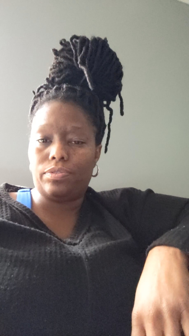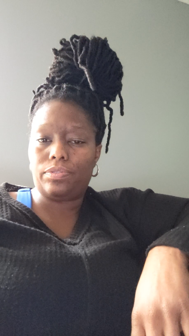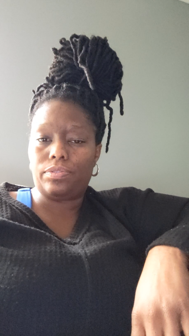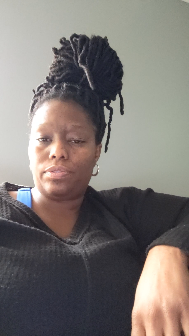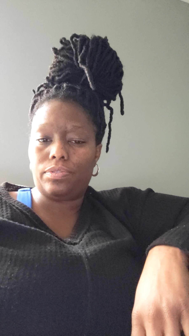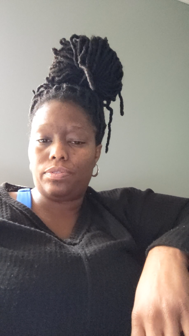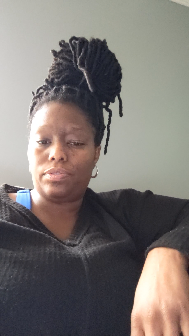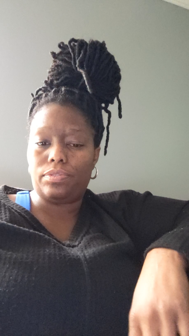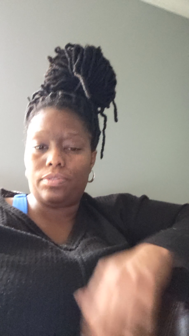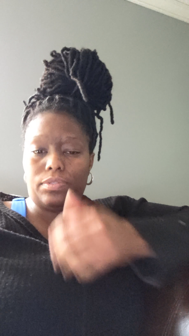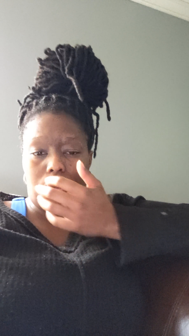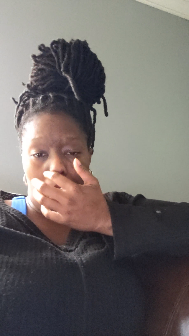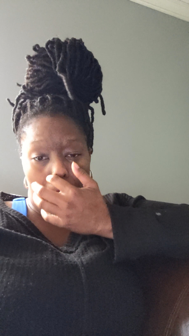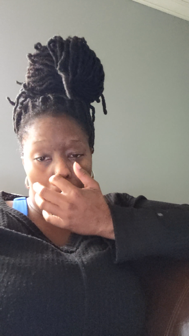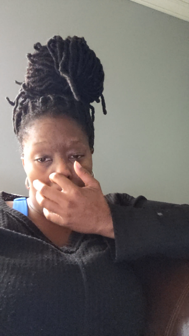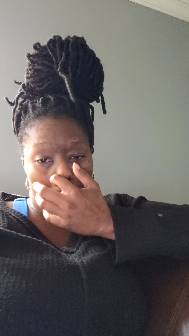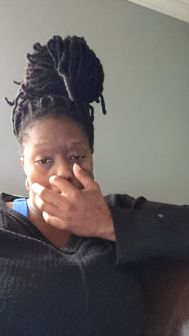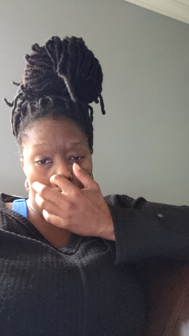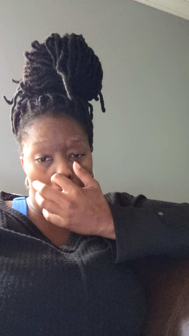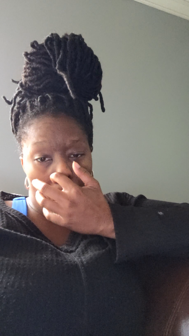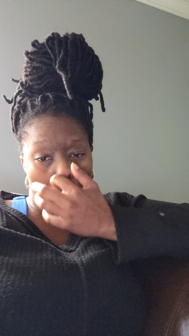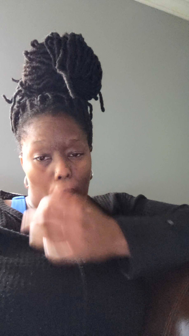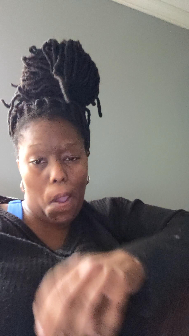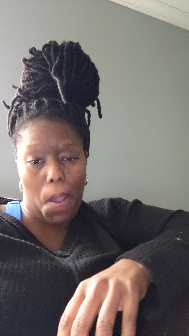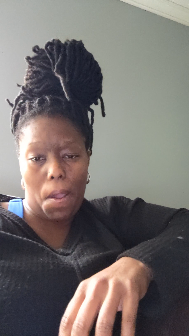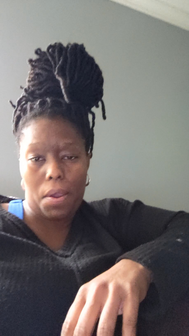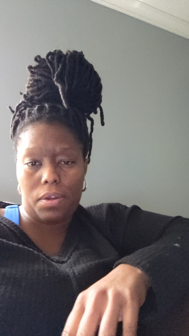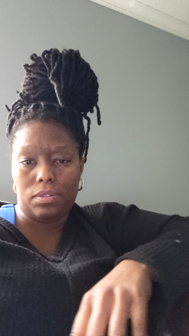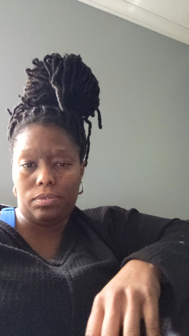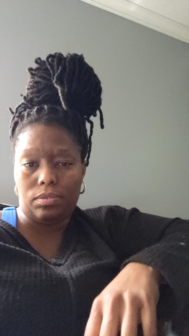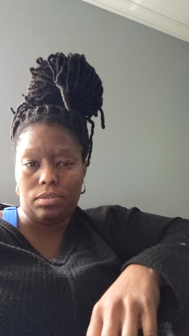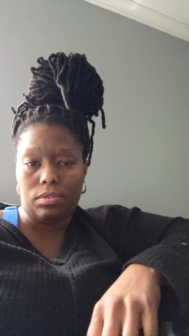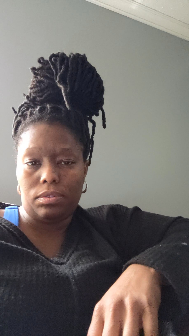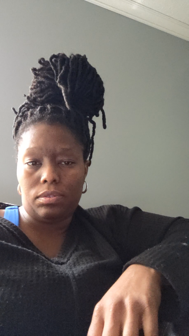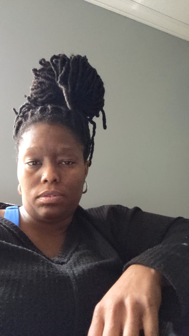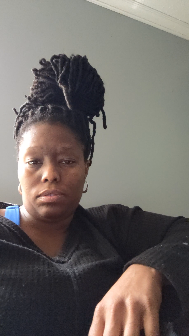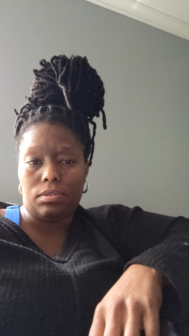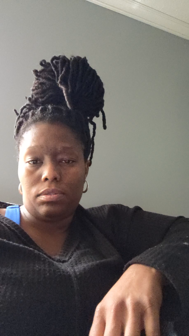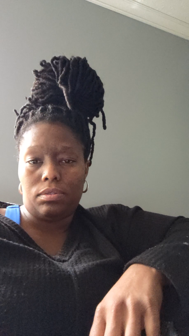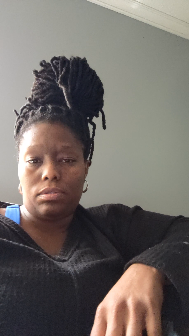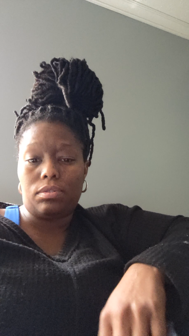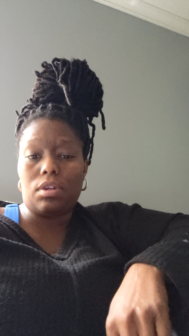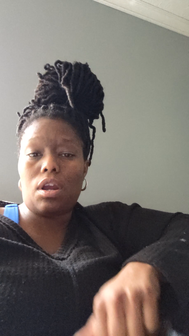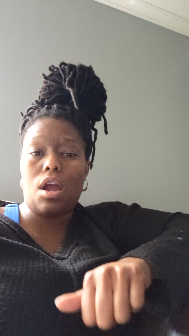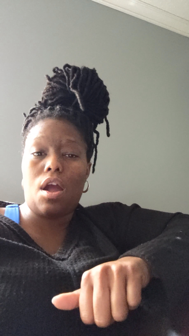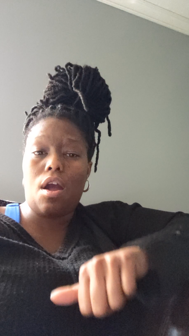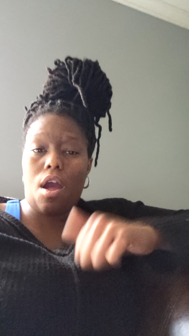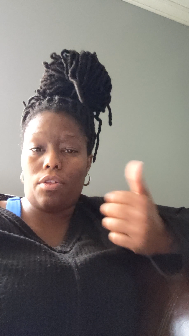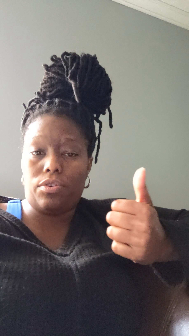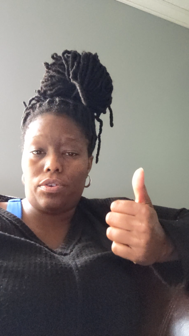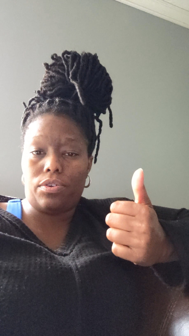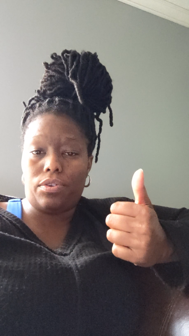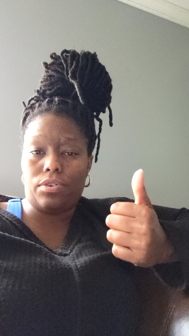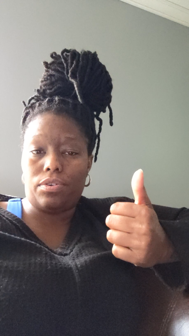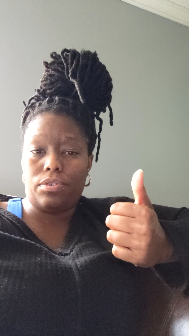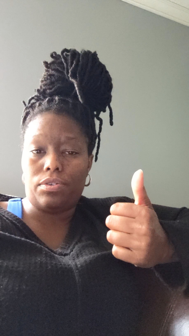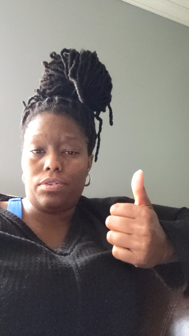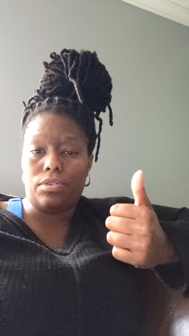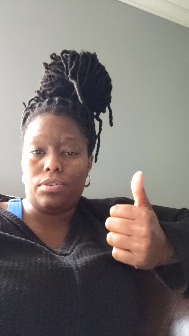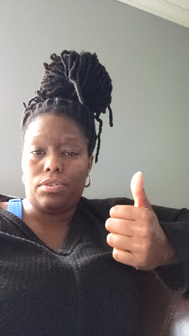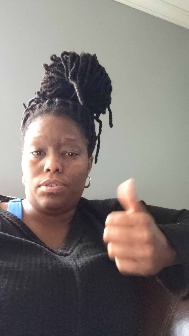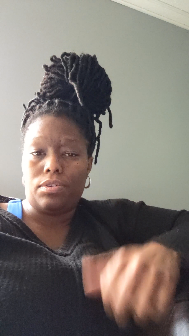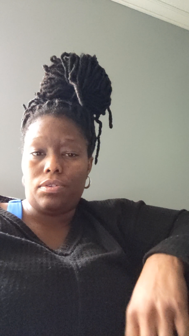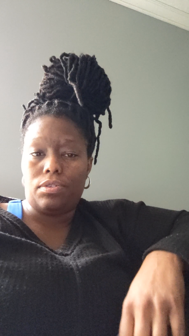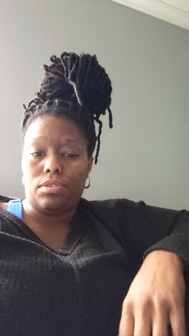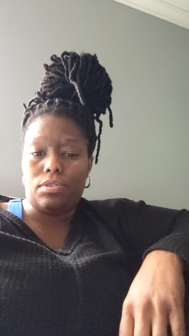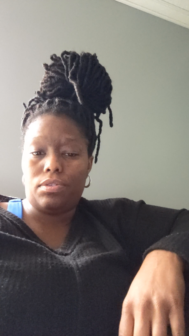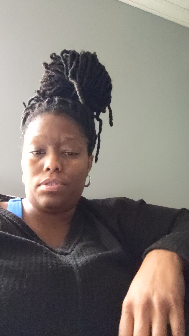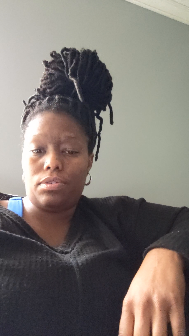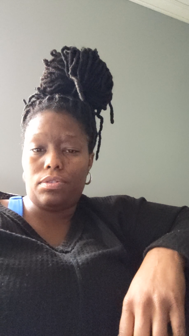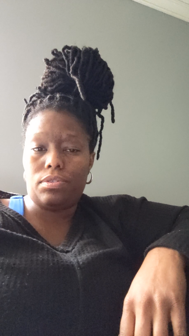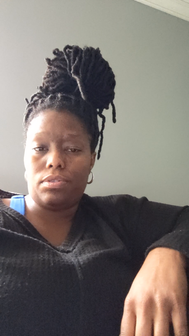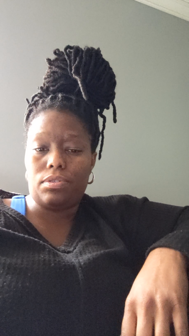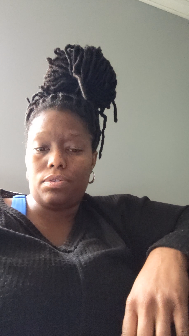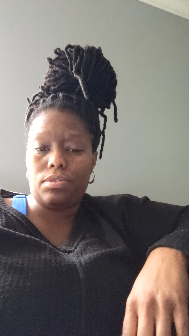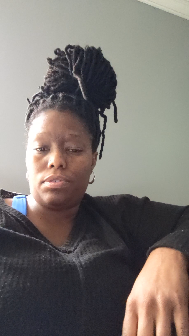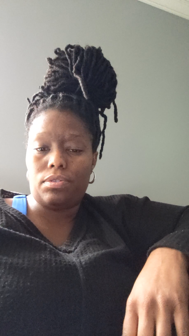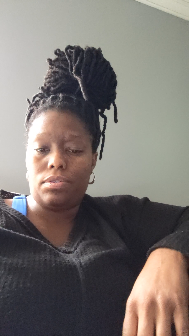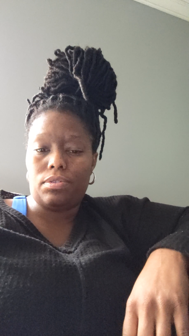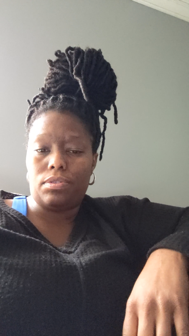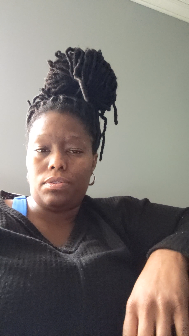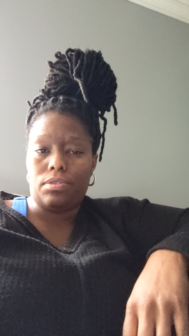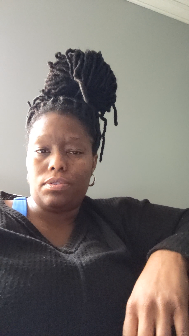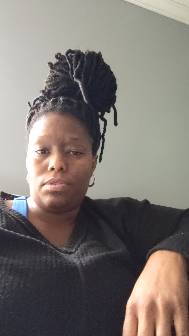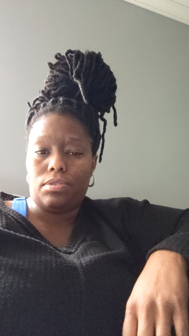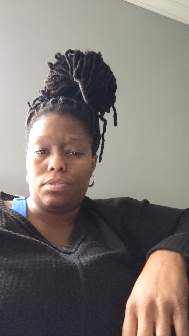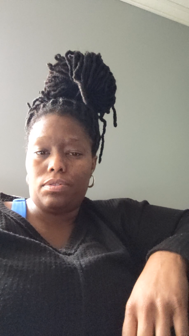other